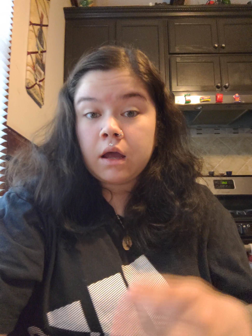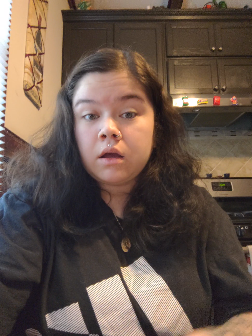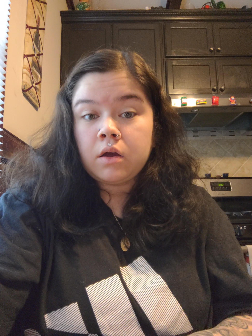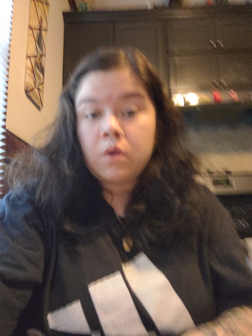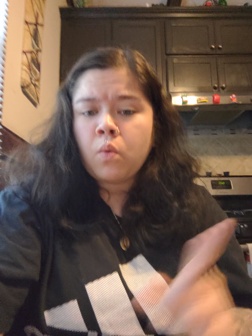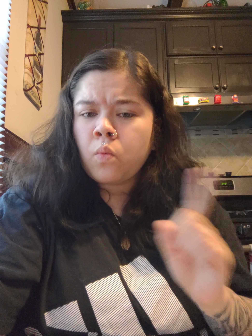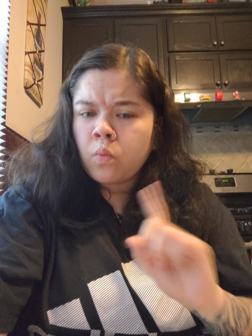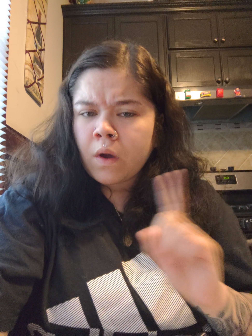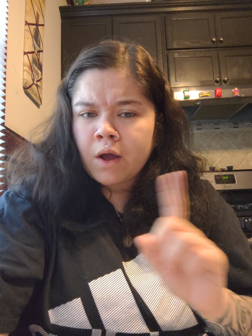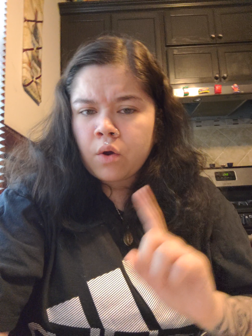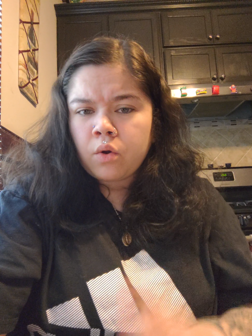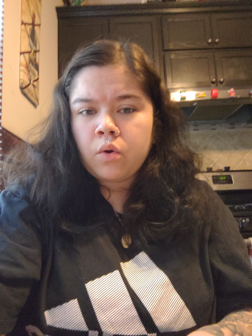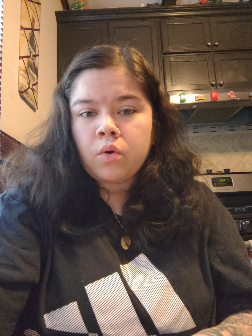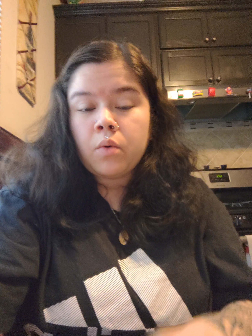where